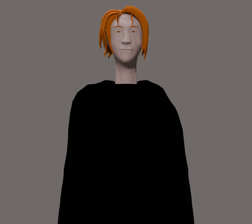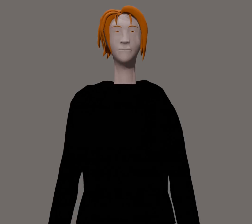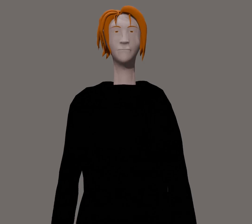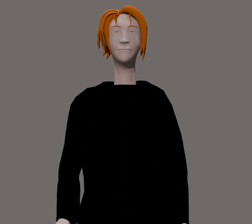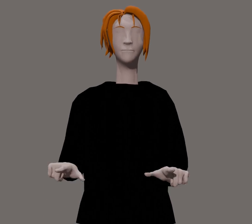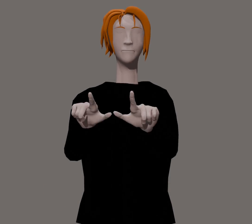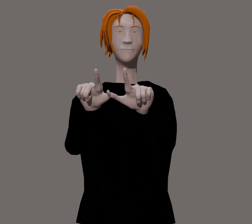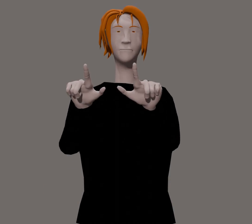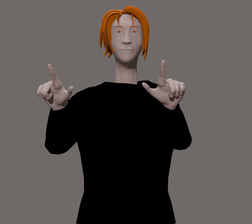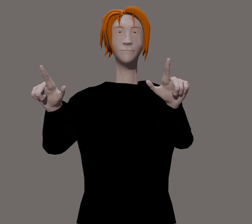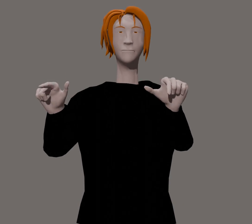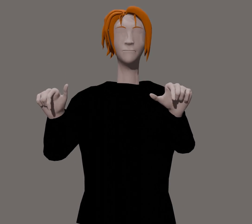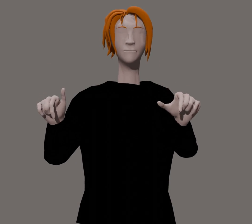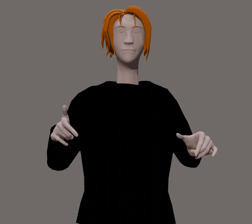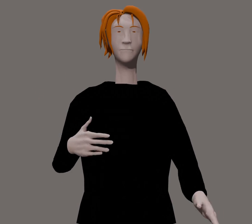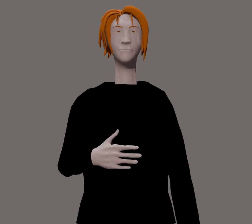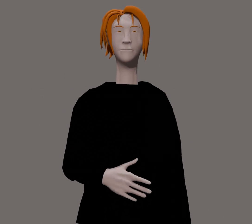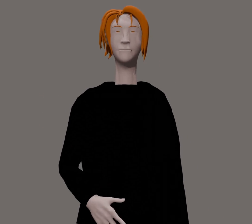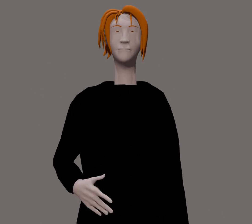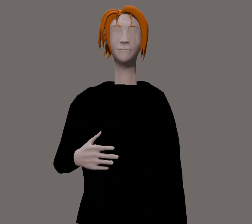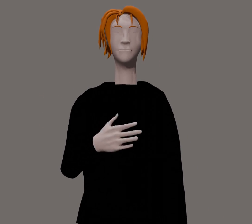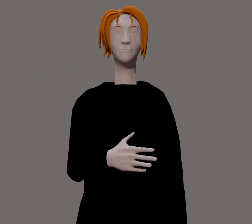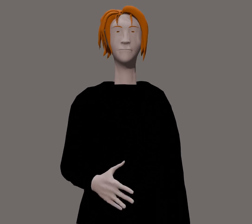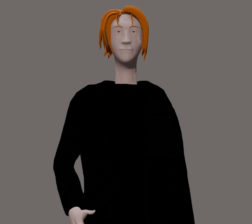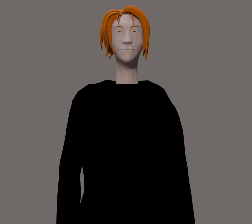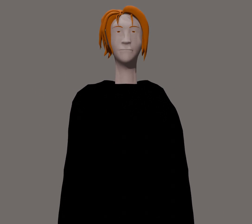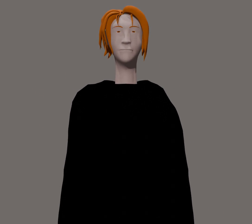Check Please